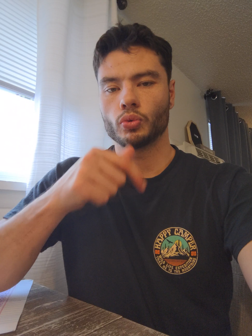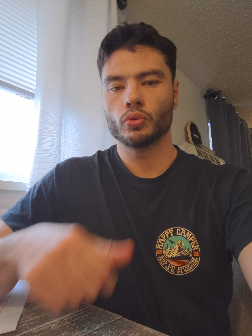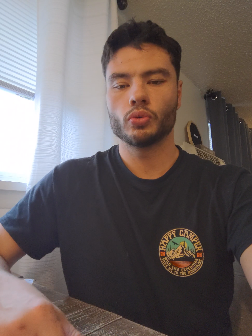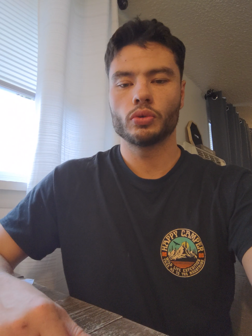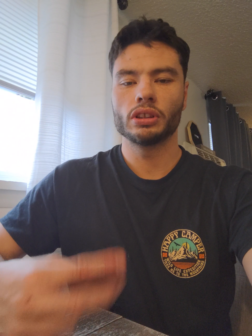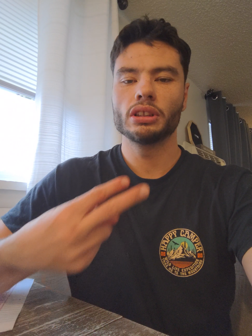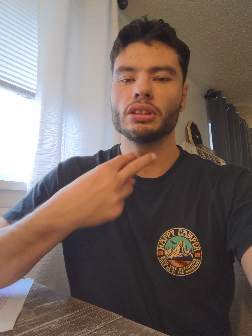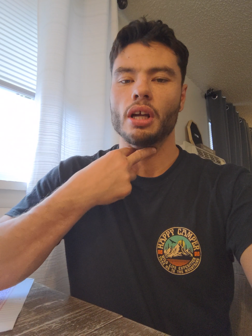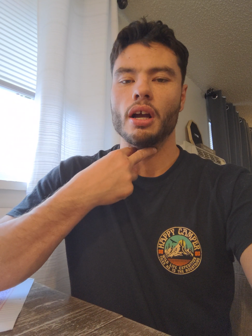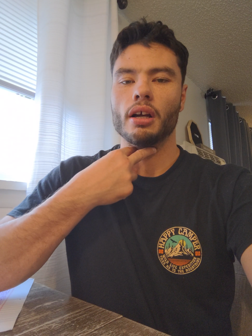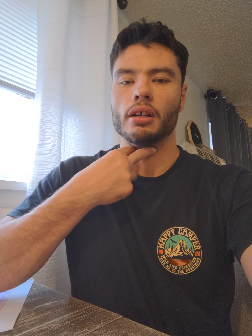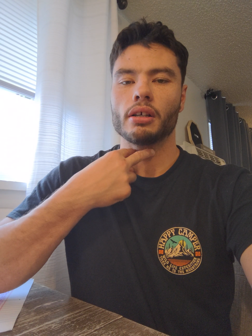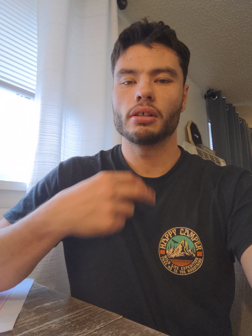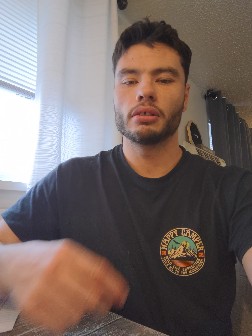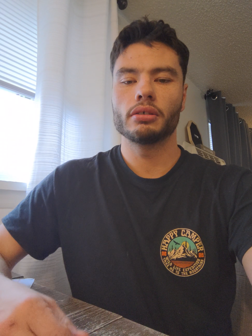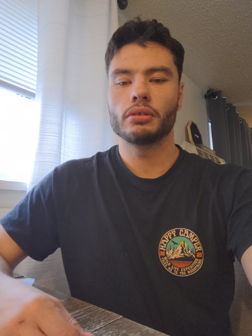stuck